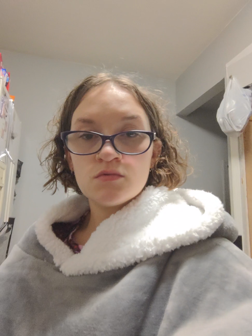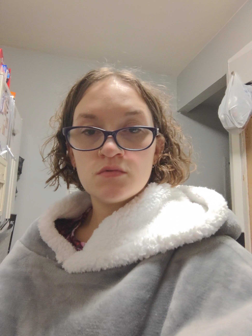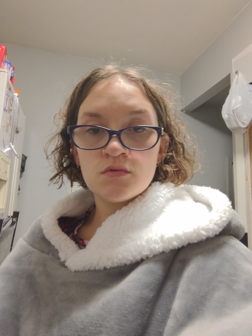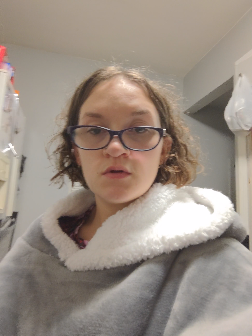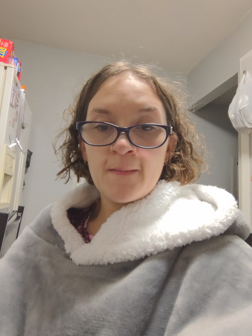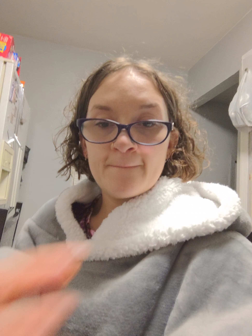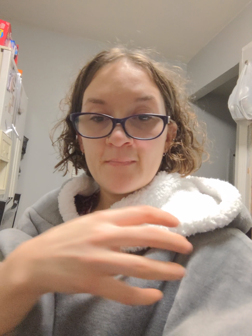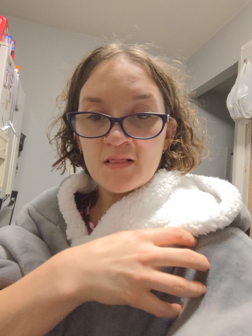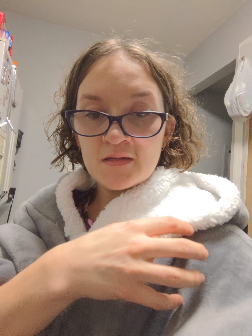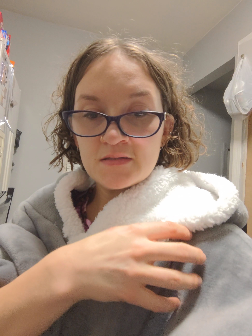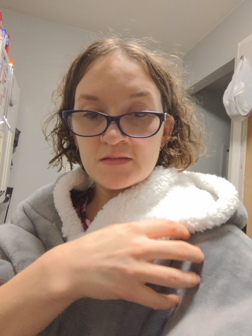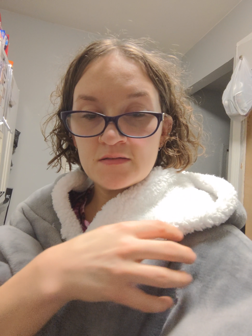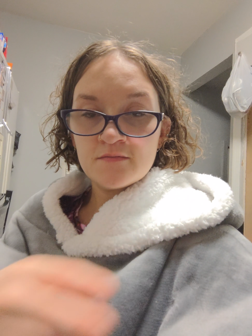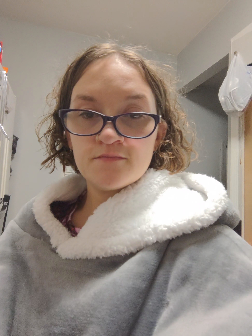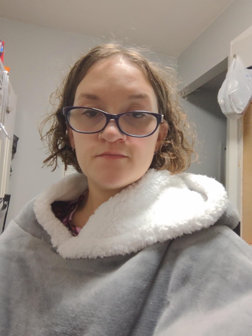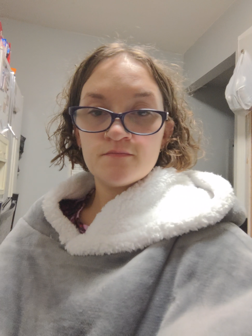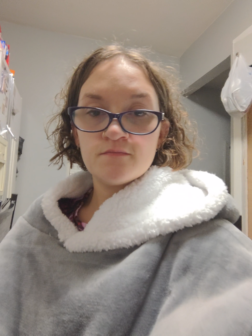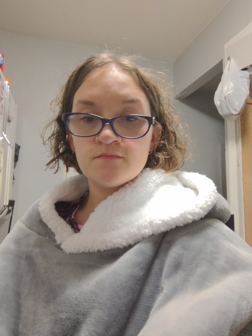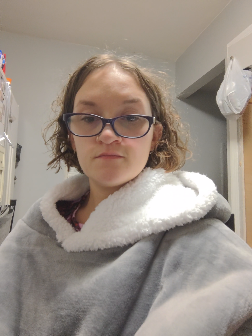police